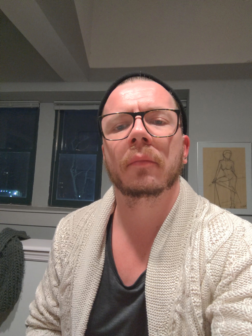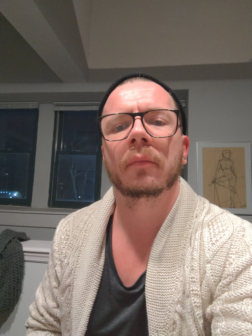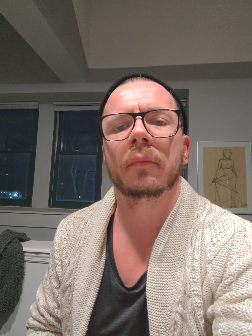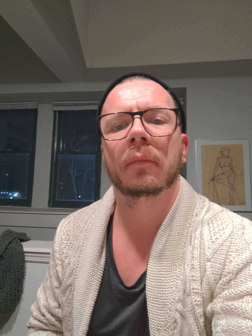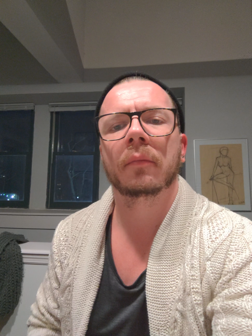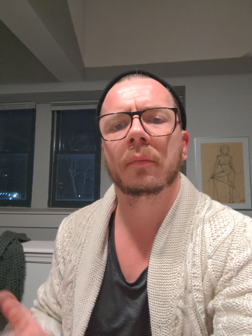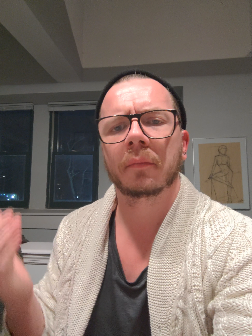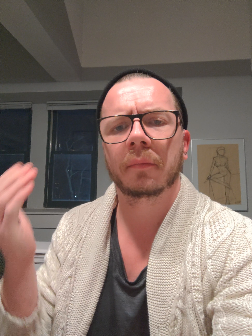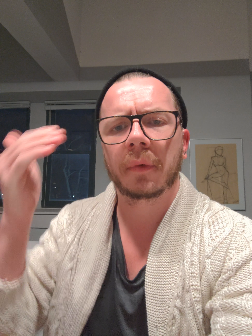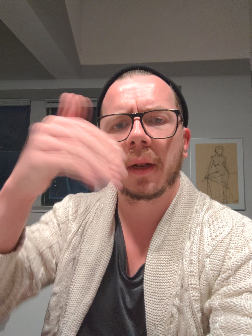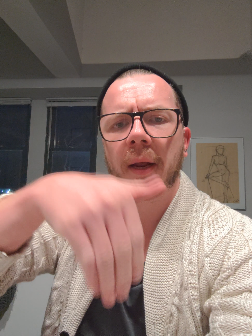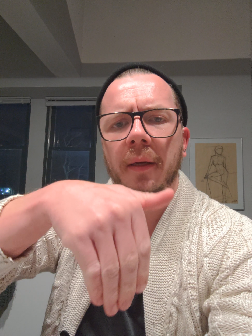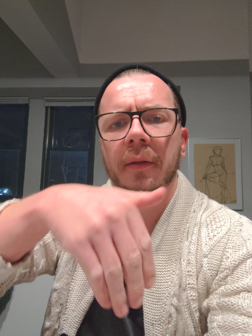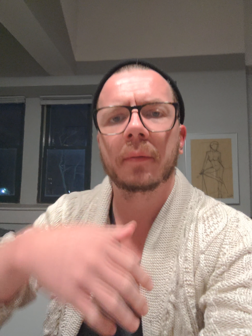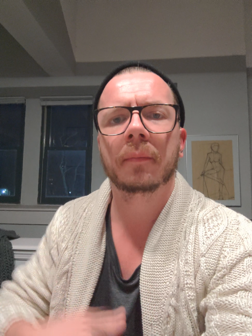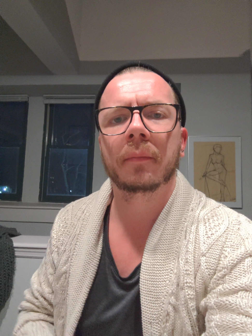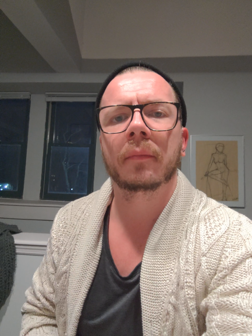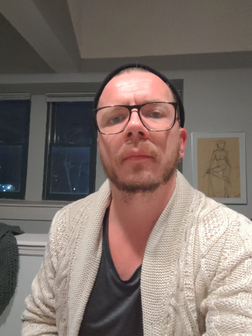night